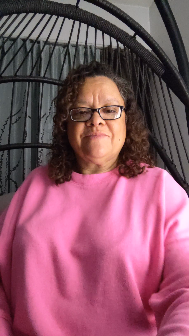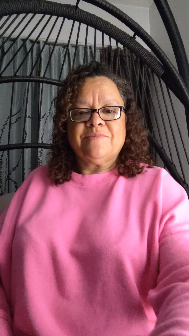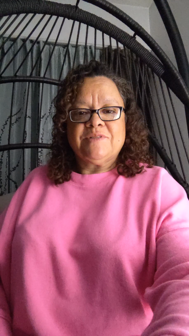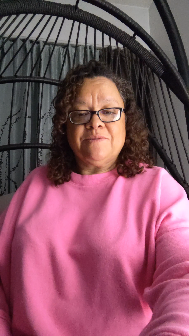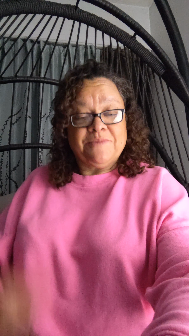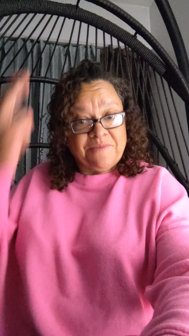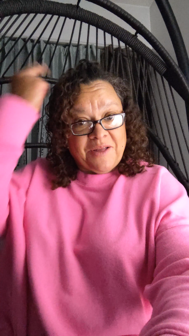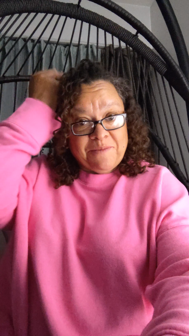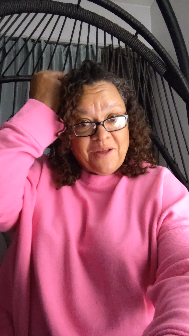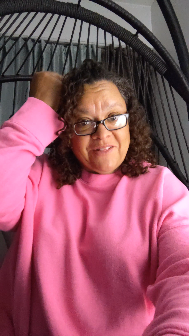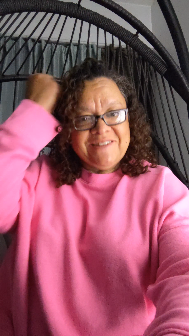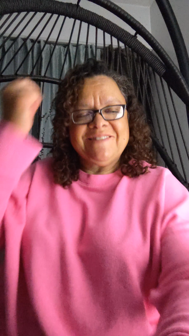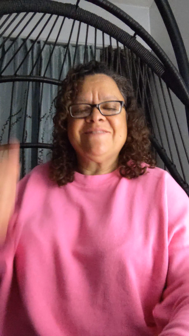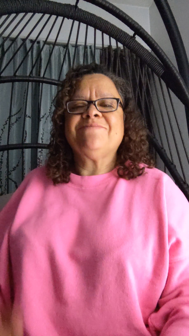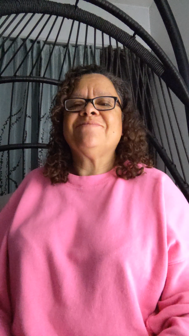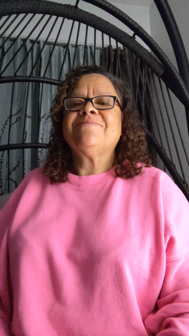bunny